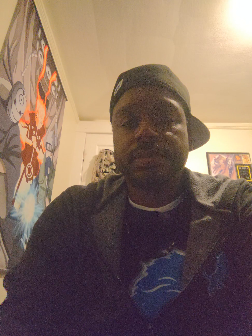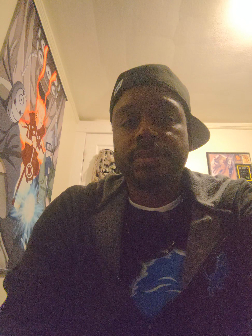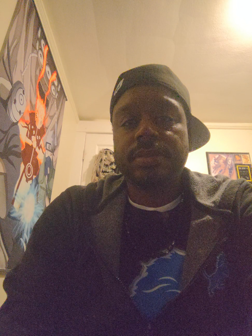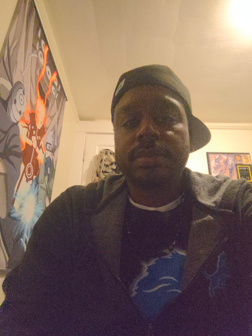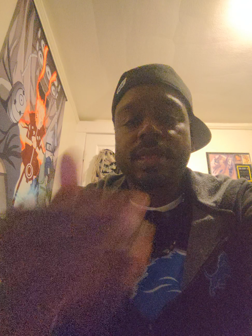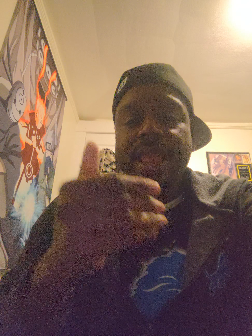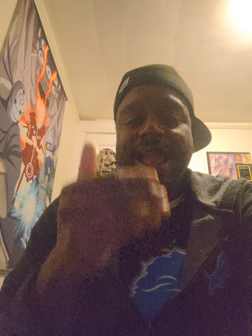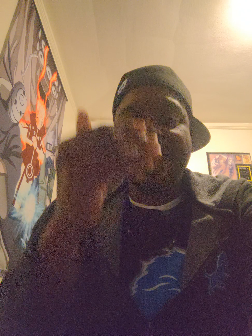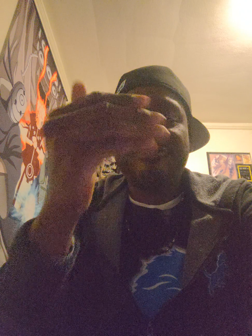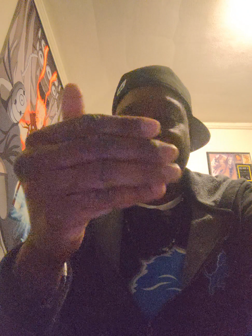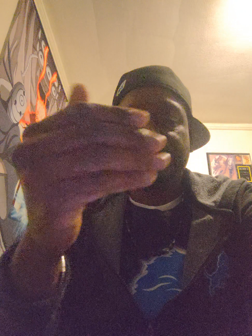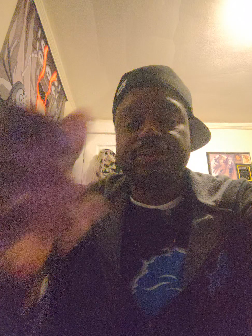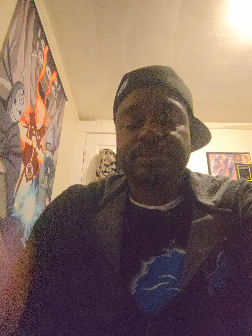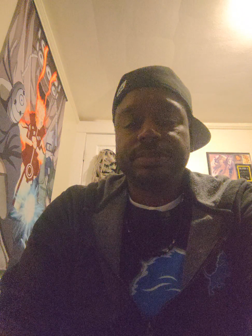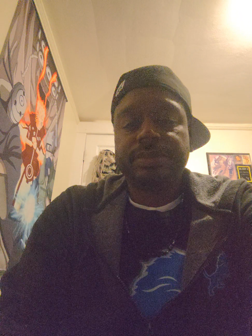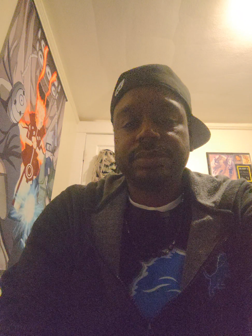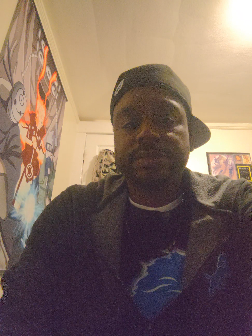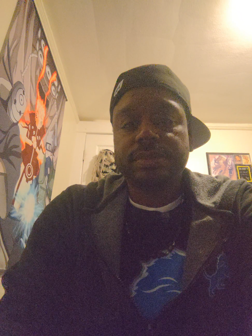after